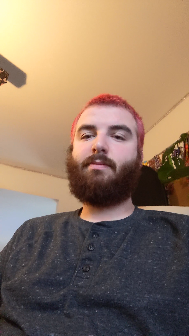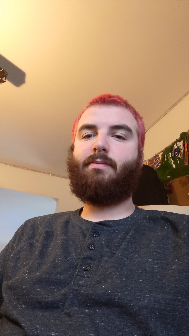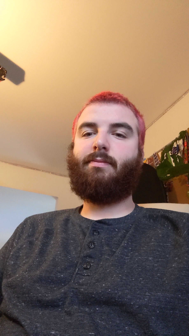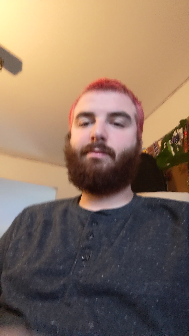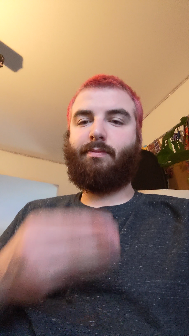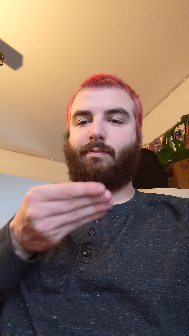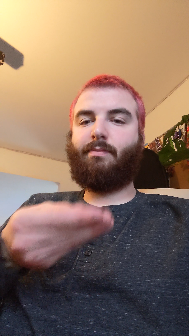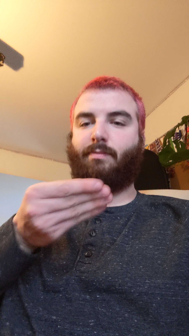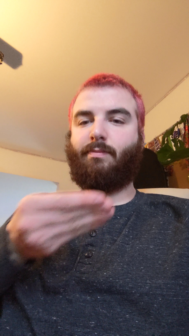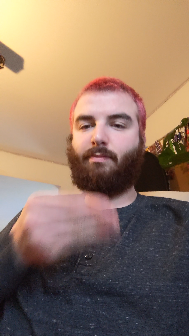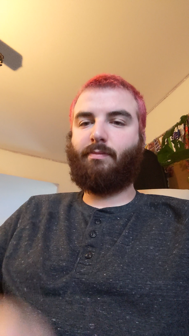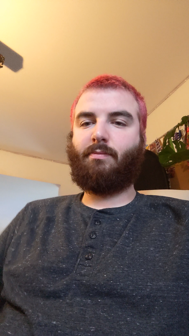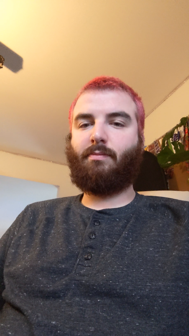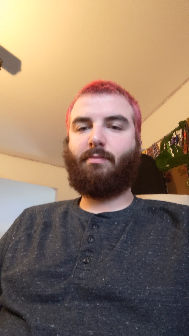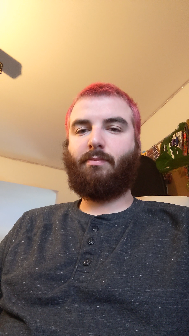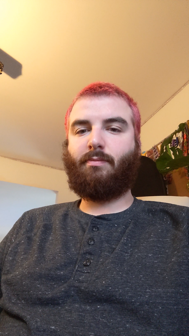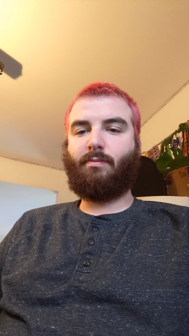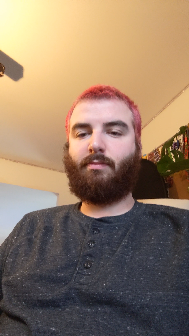feed